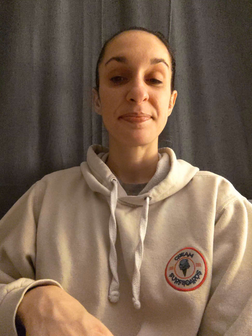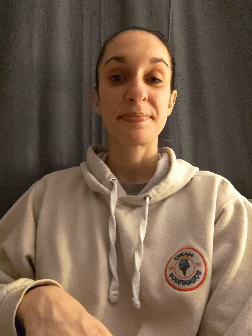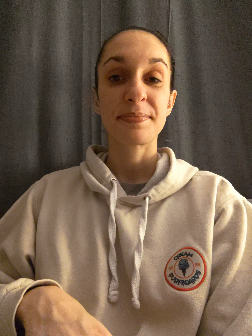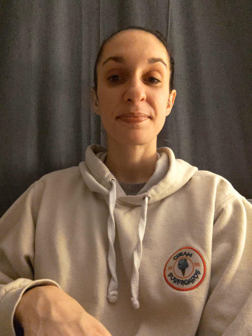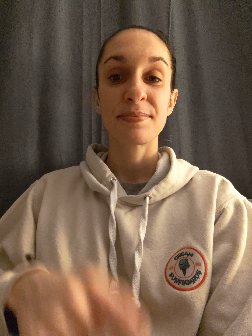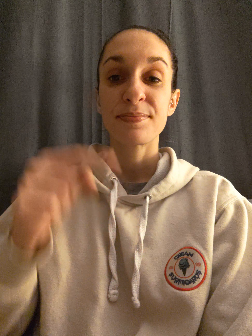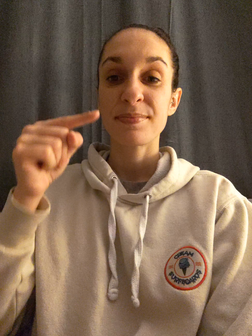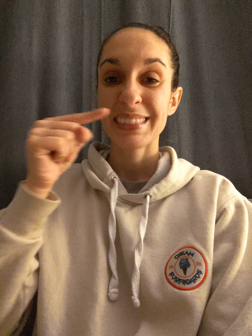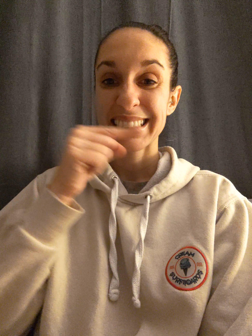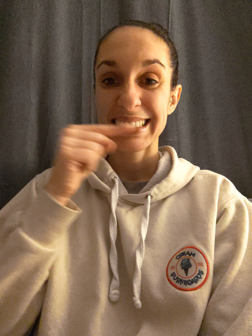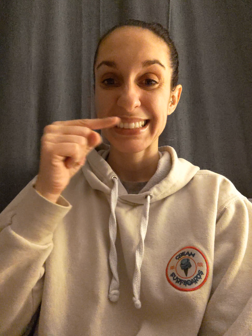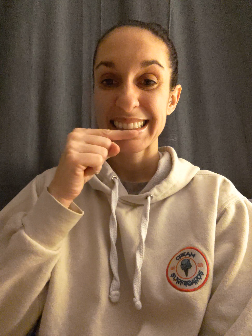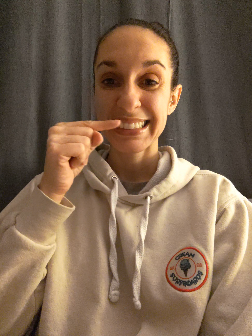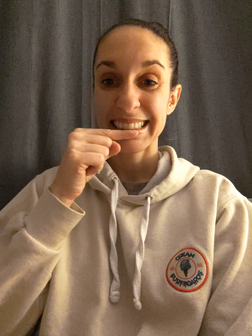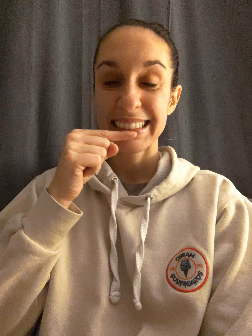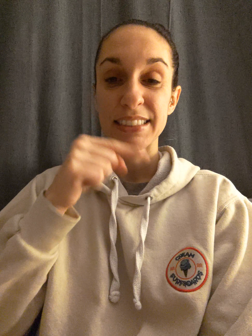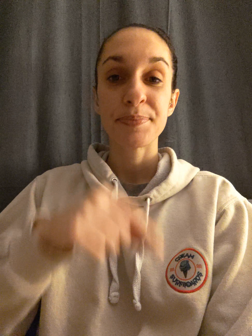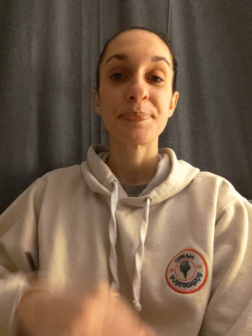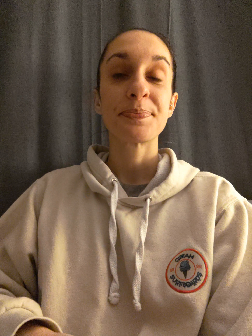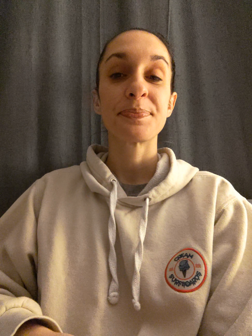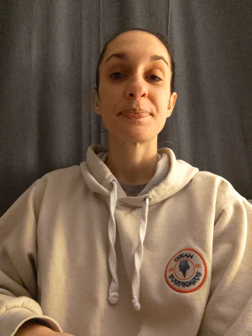toothbrush